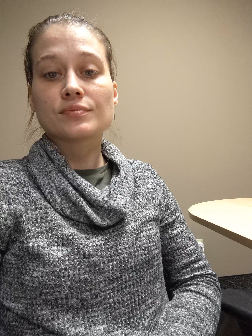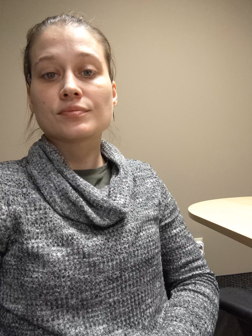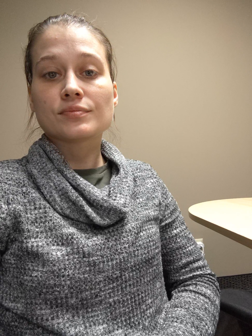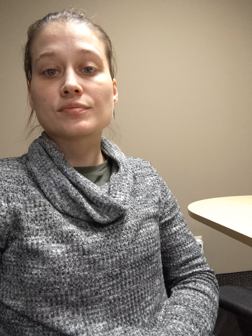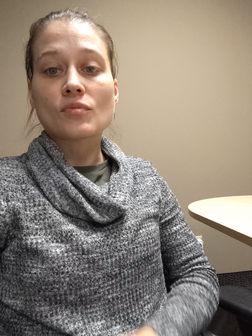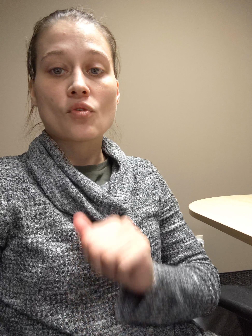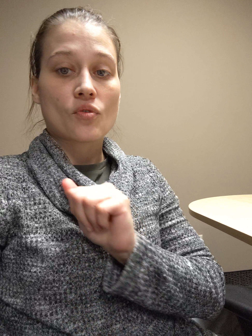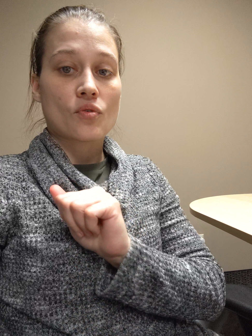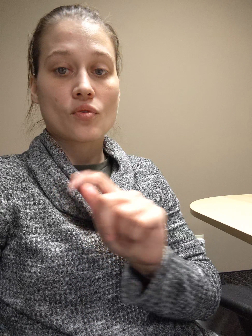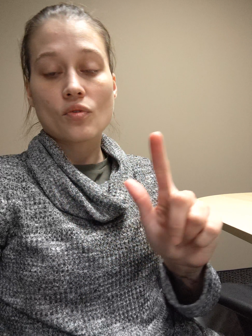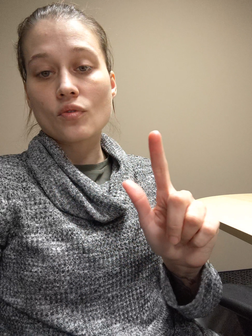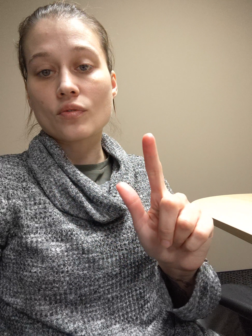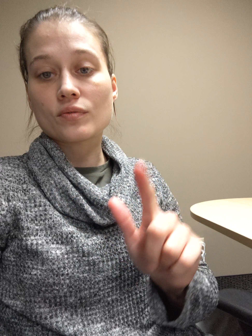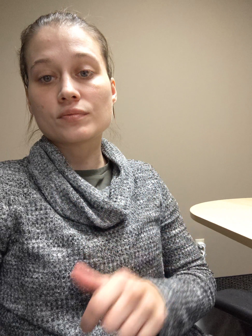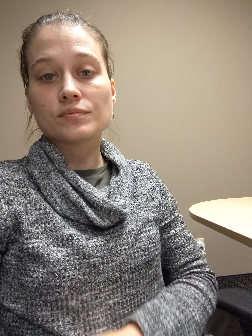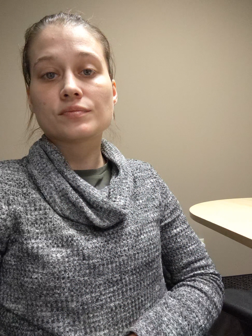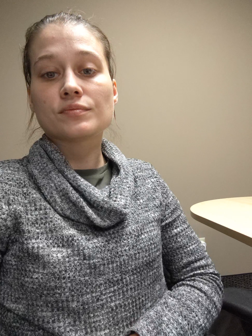all